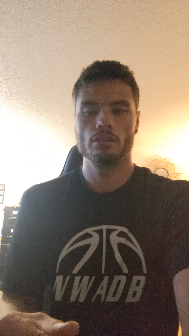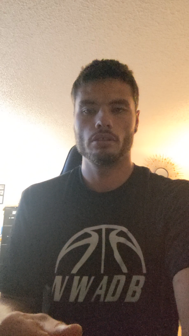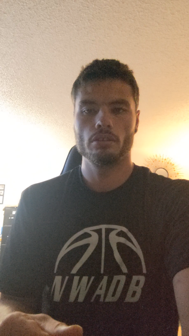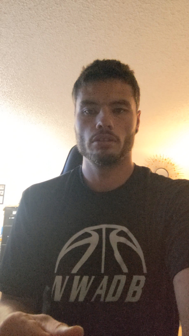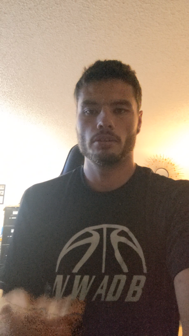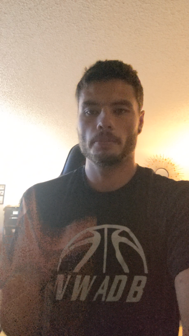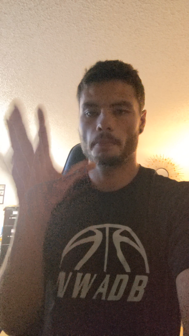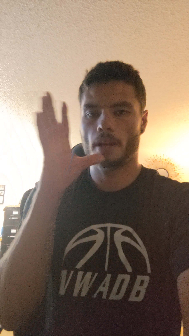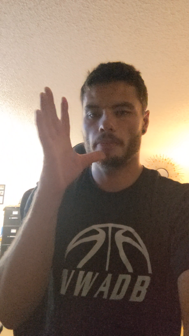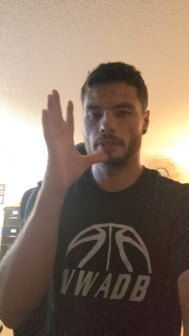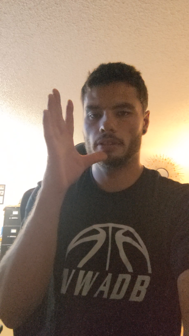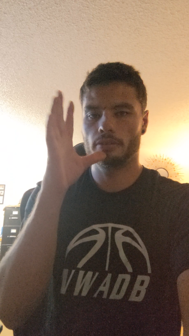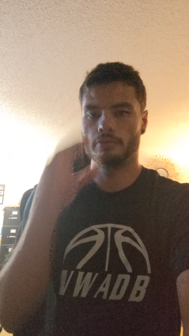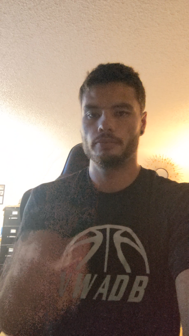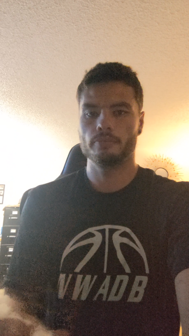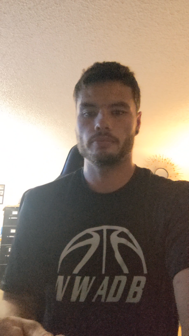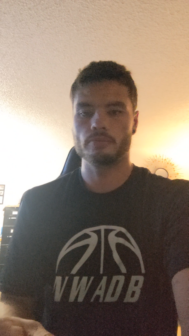mommy